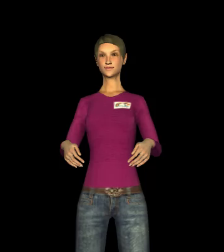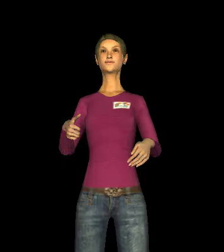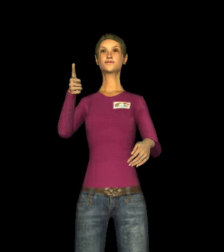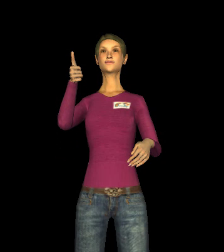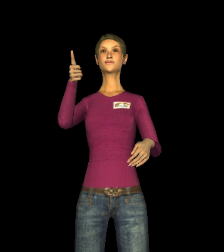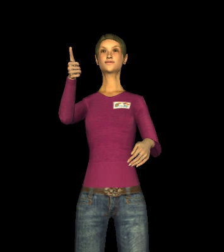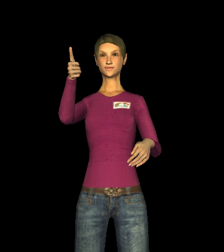1